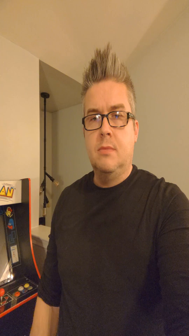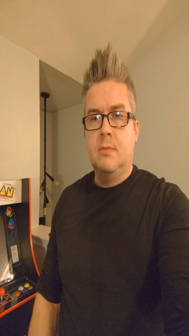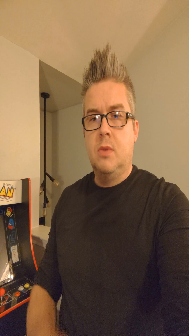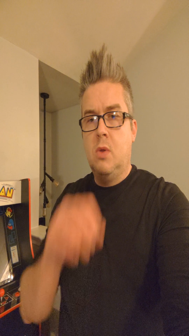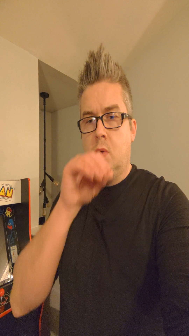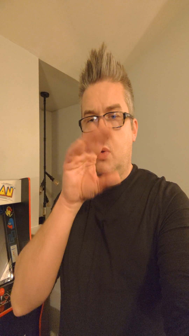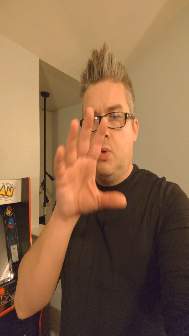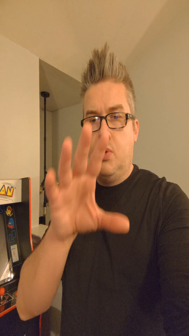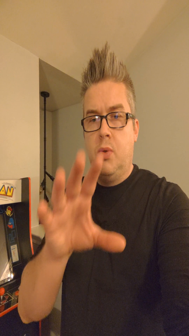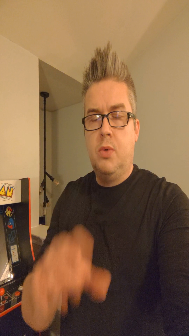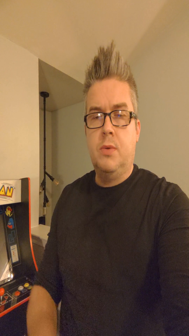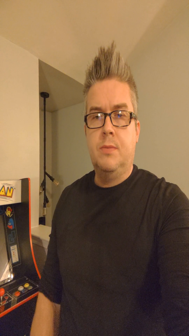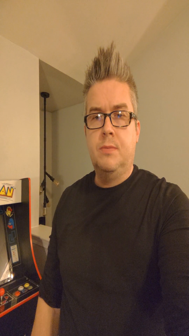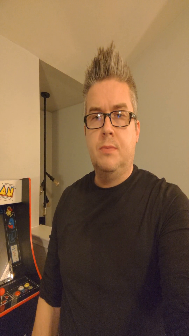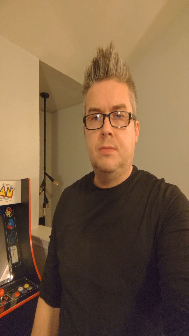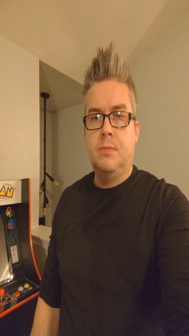blow